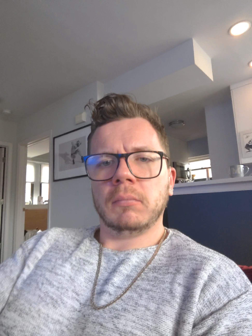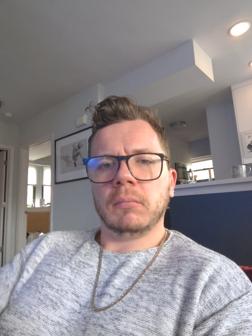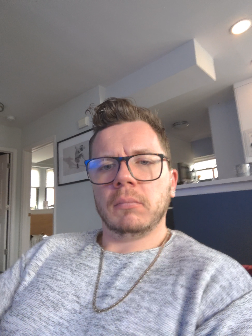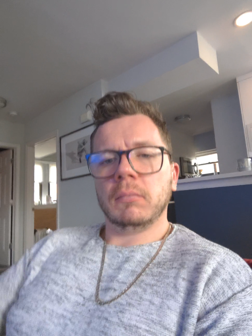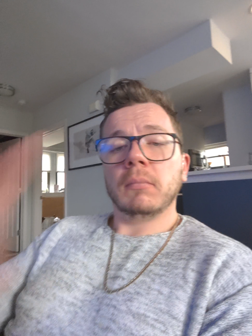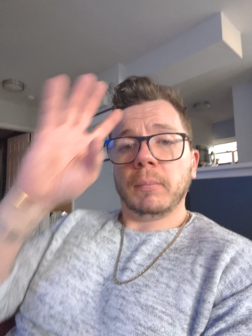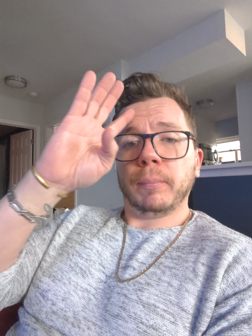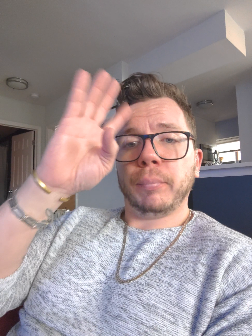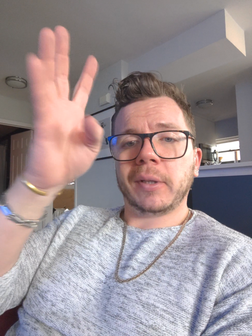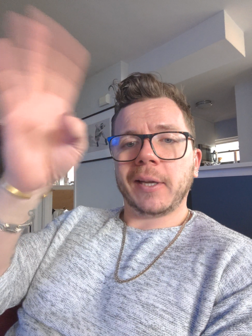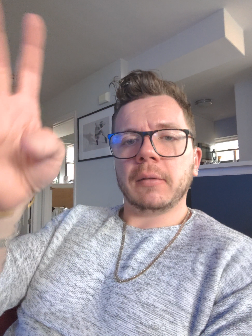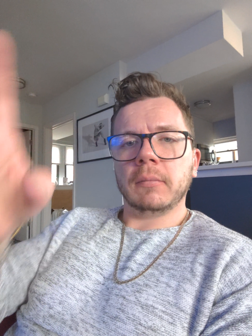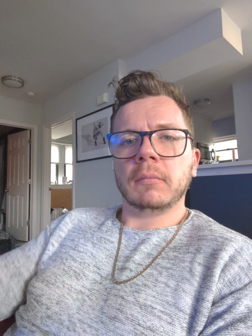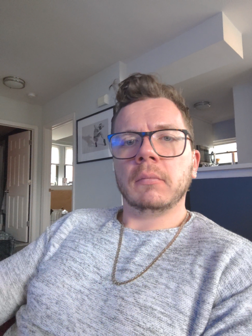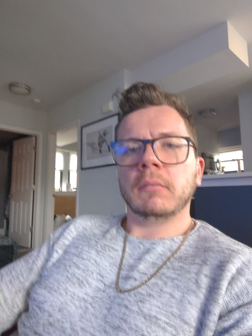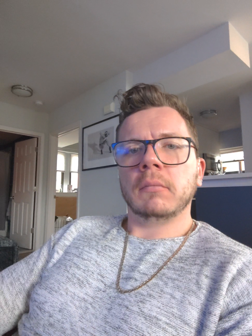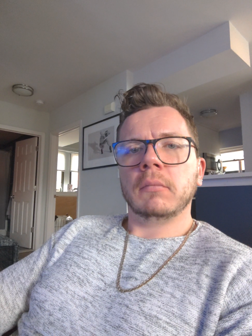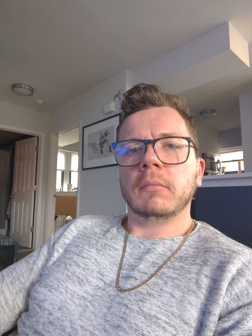pretend